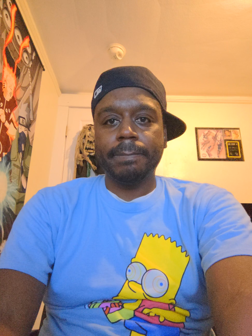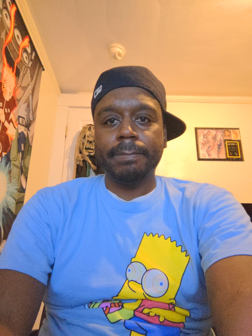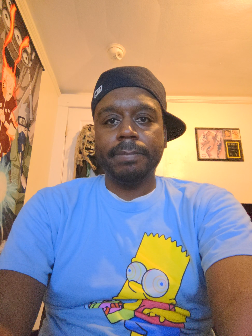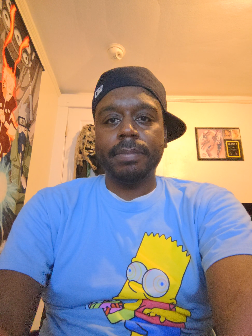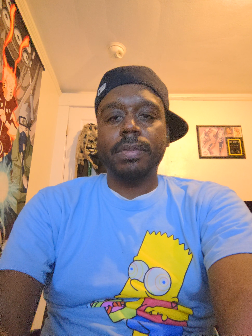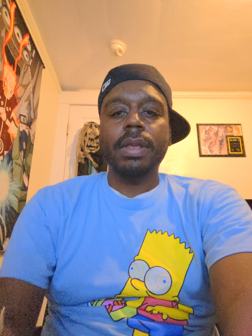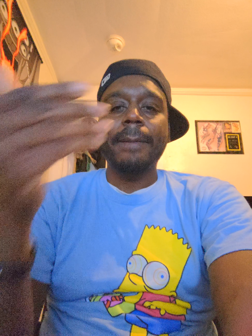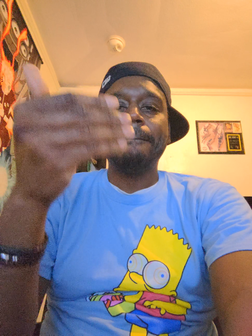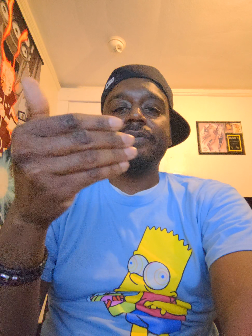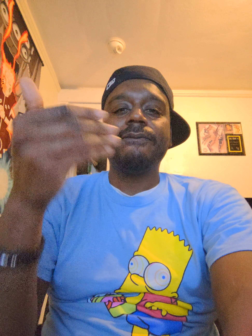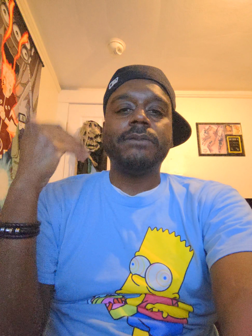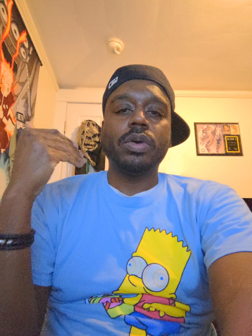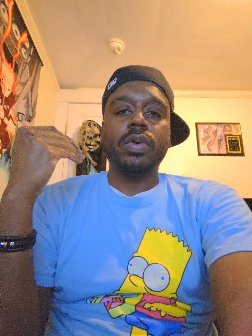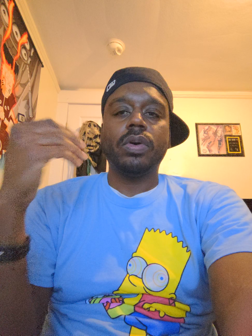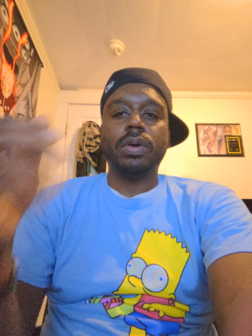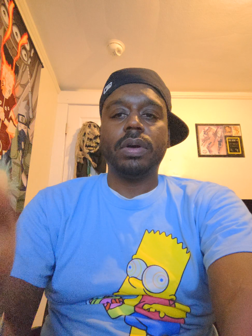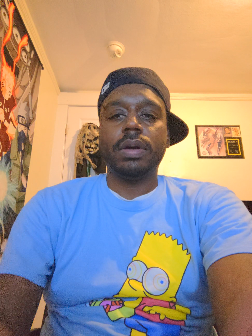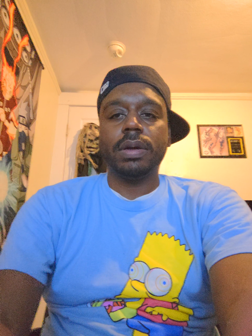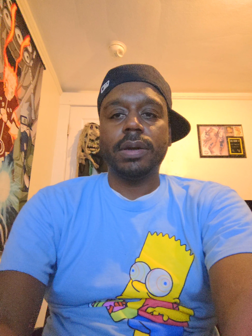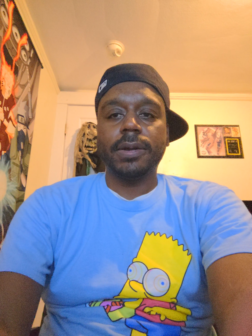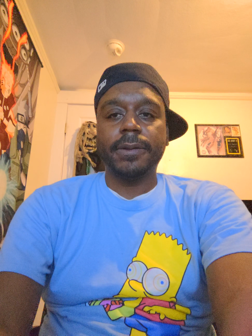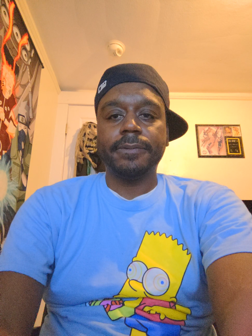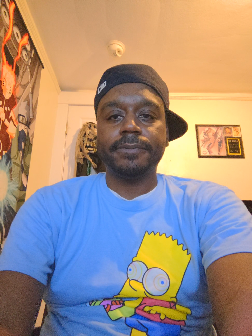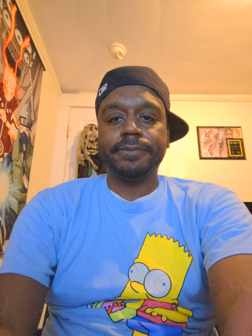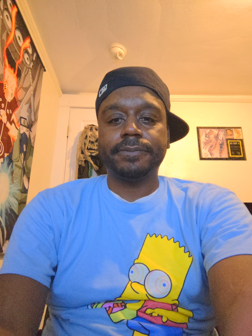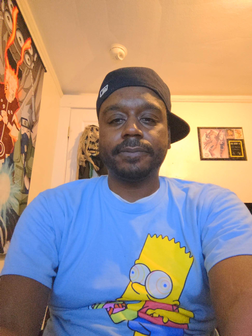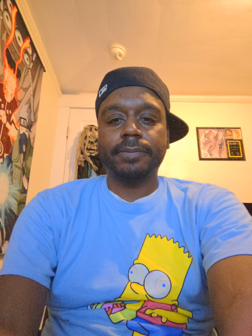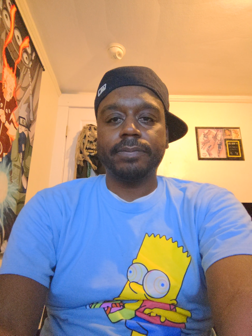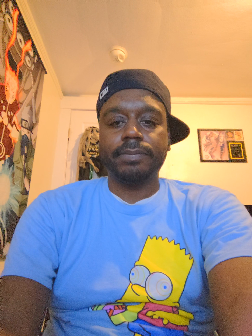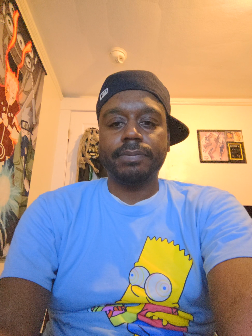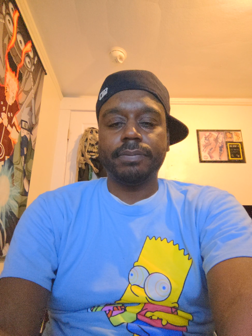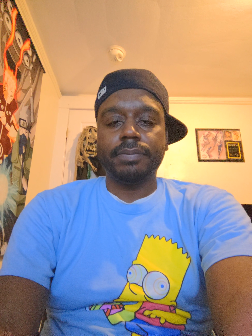before